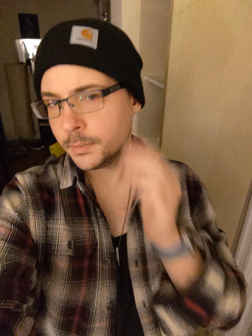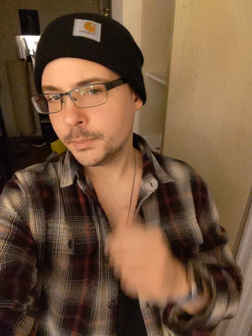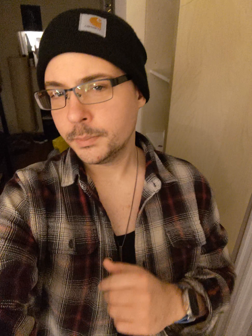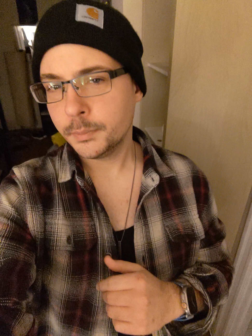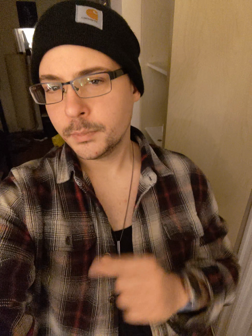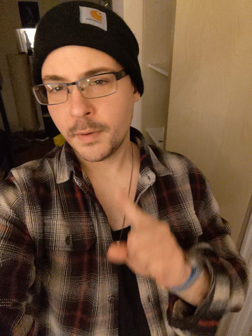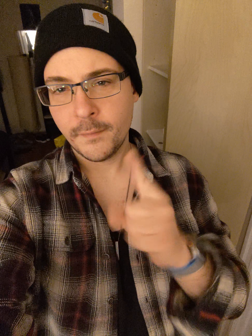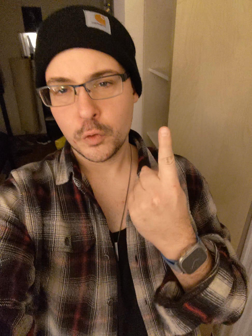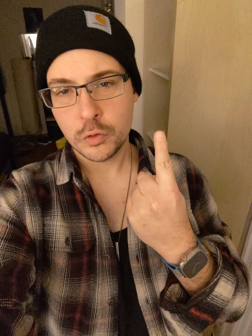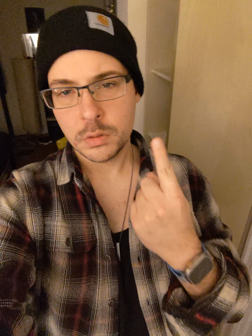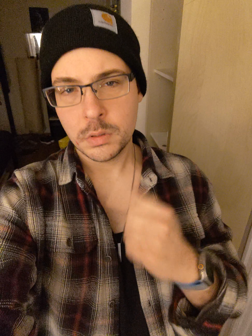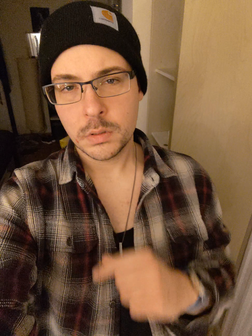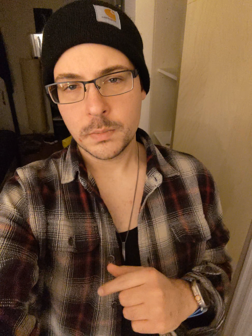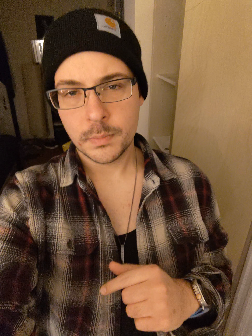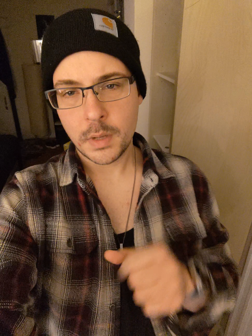first